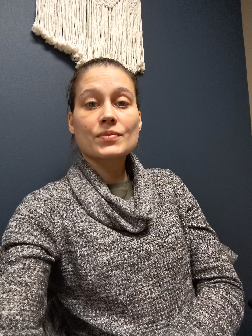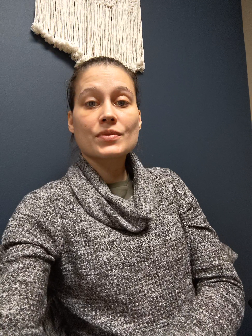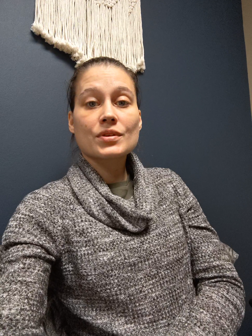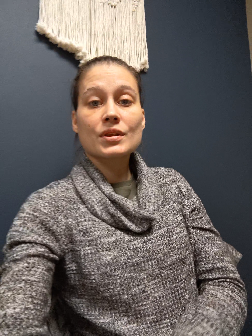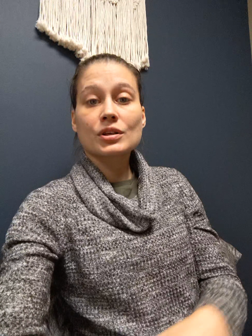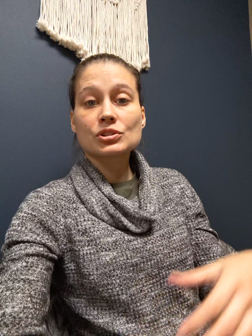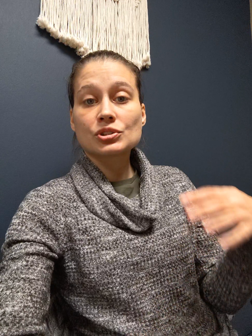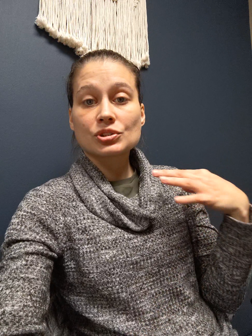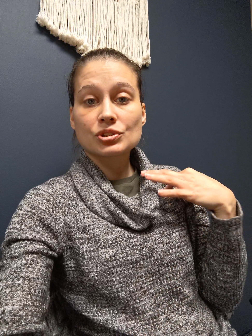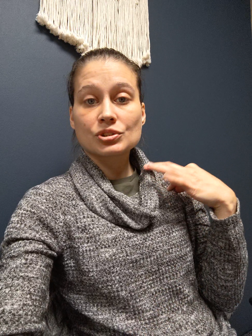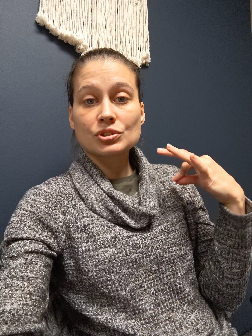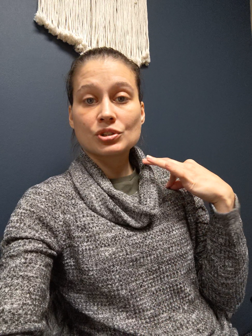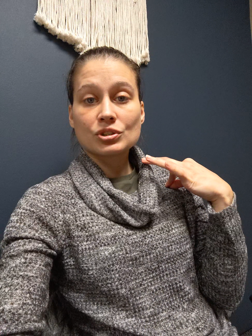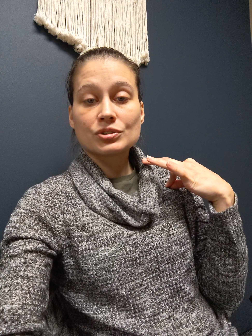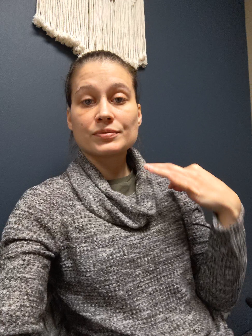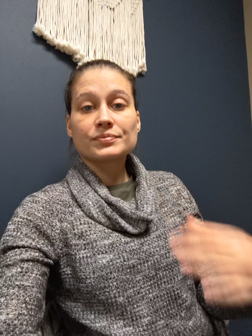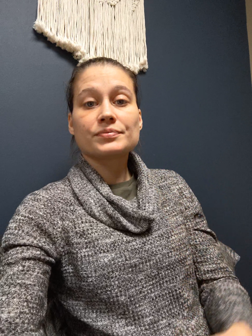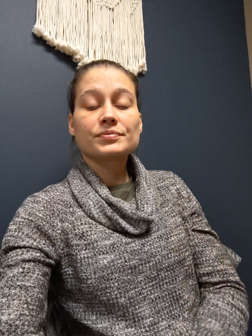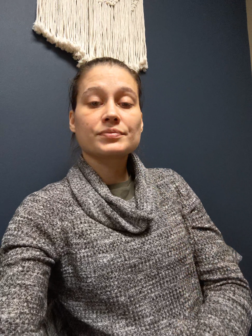shirt